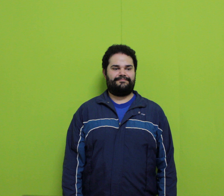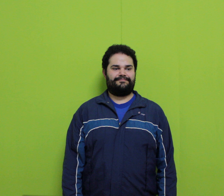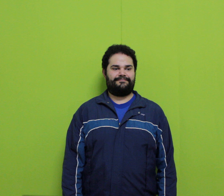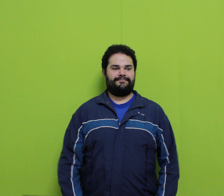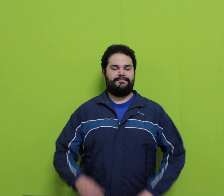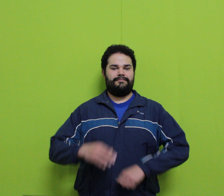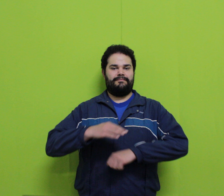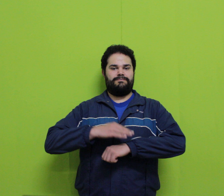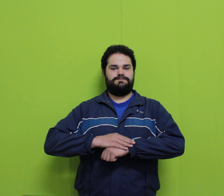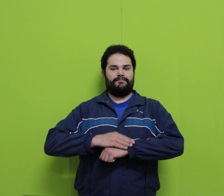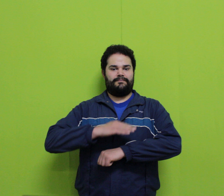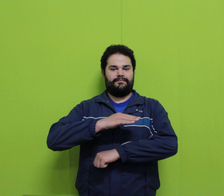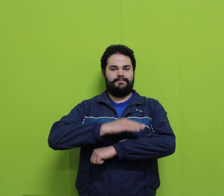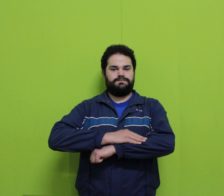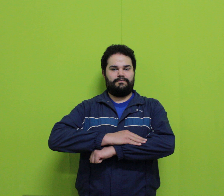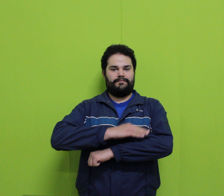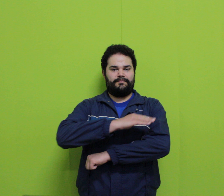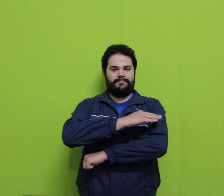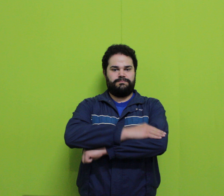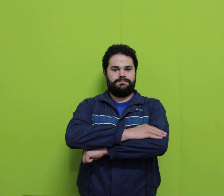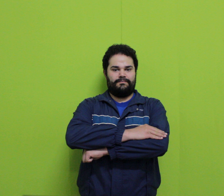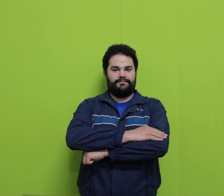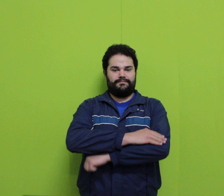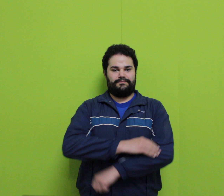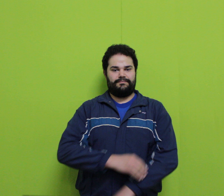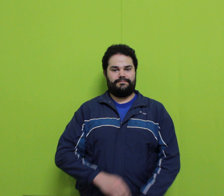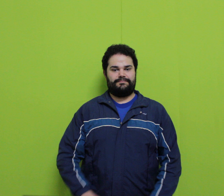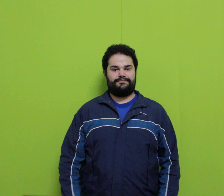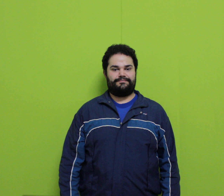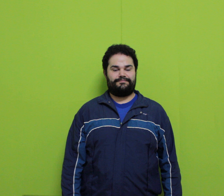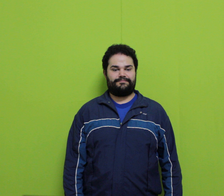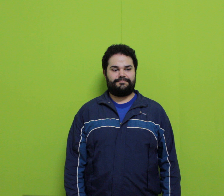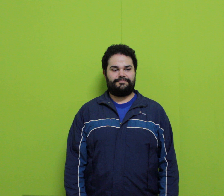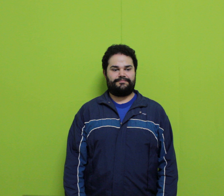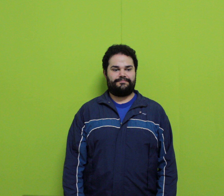sapo